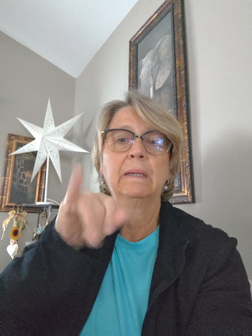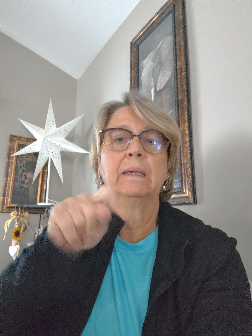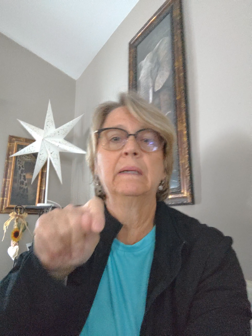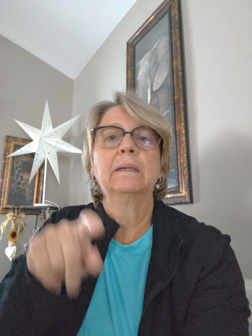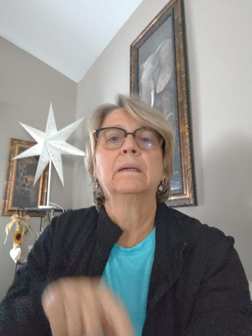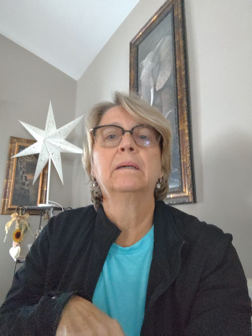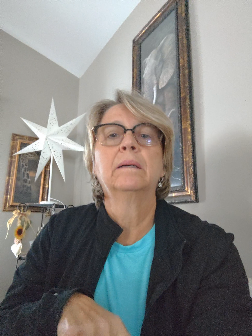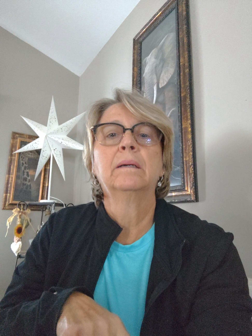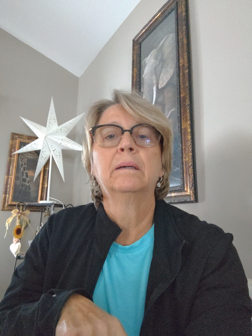he/she/it